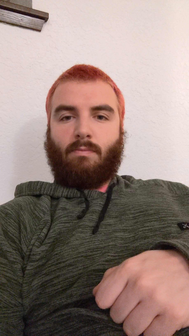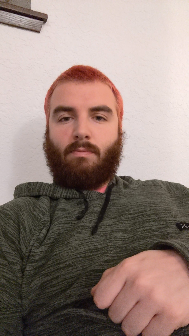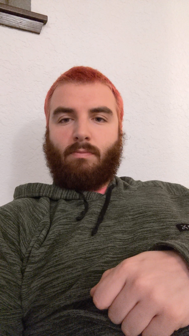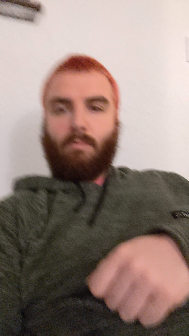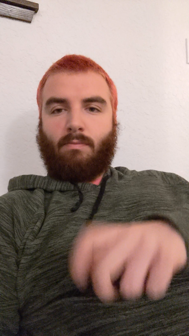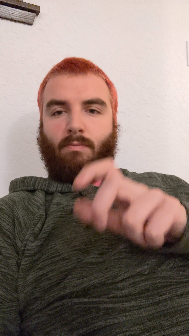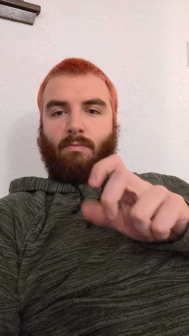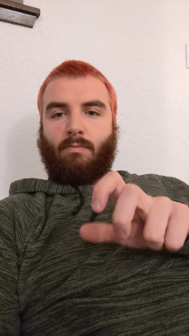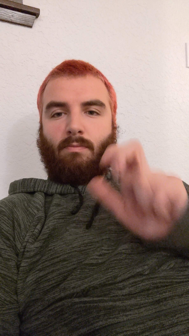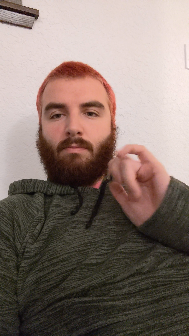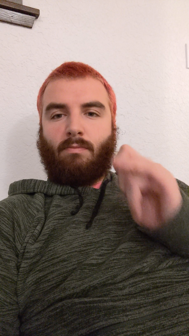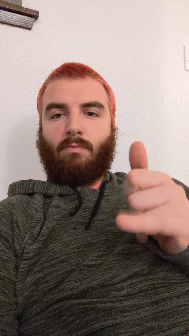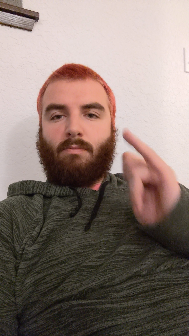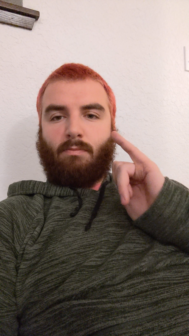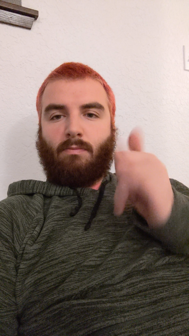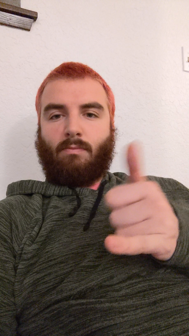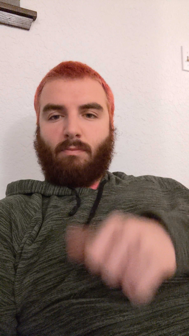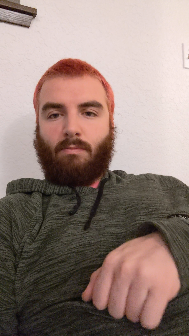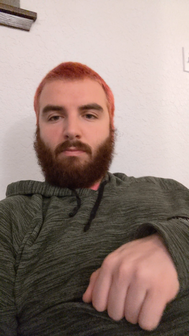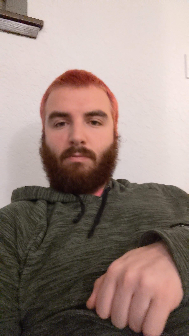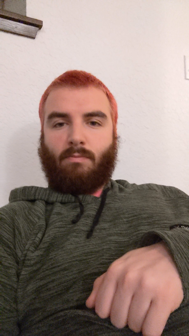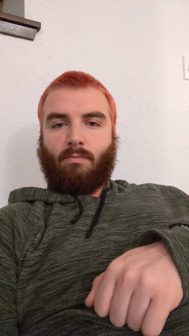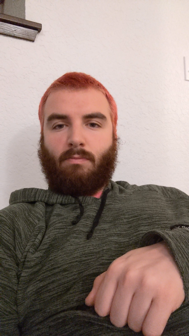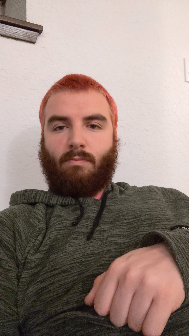rocking chair